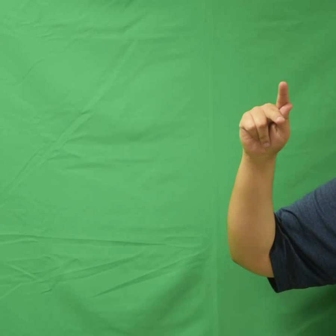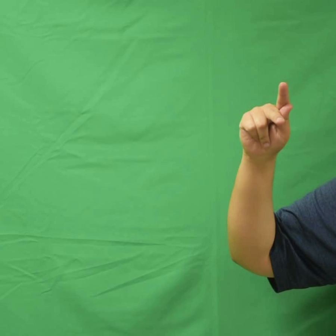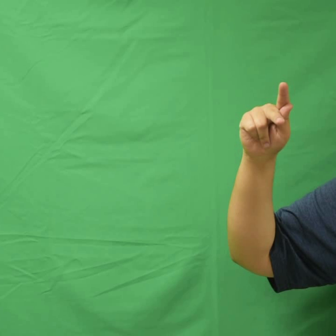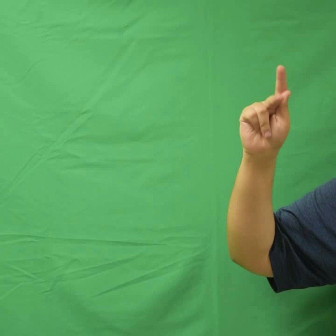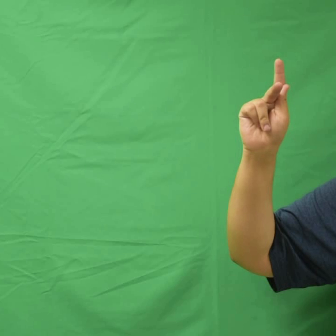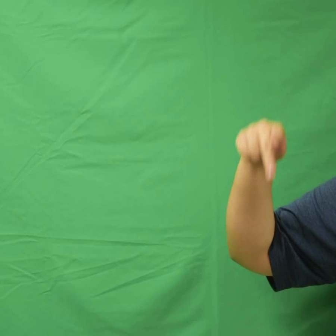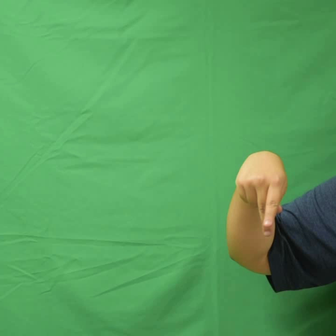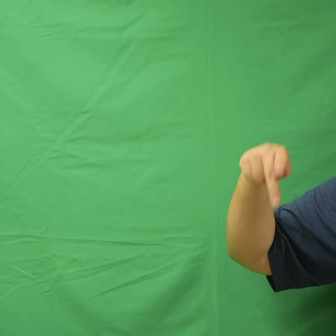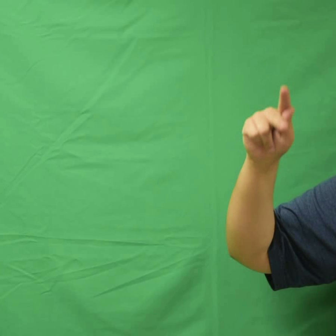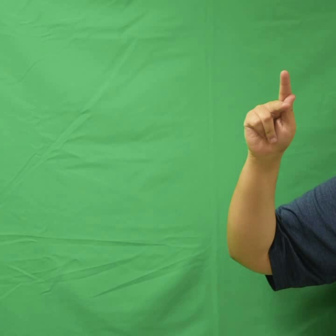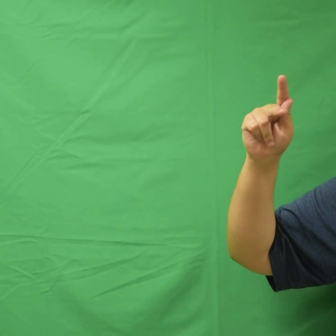K